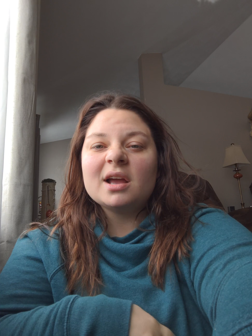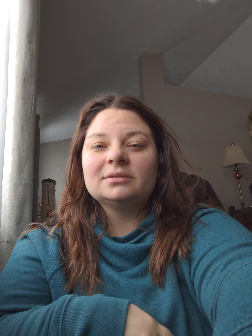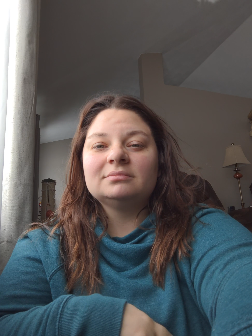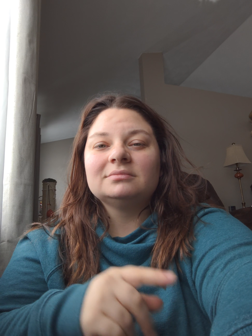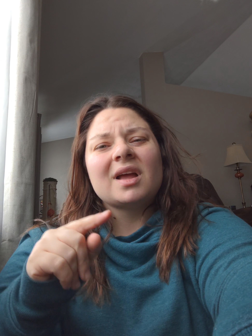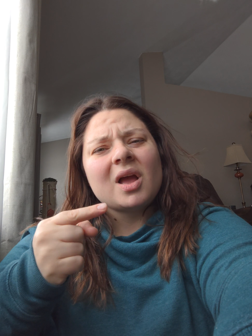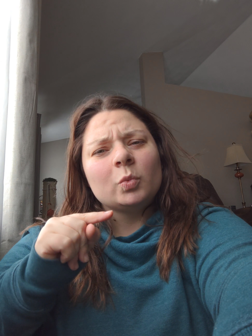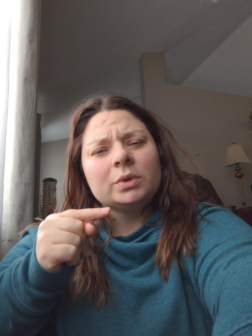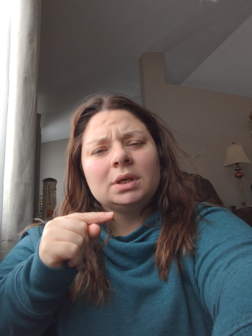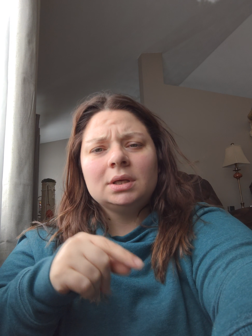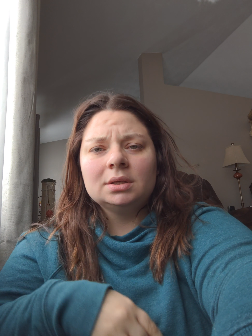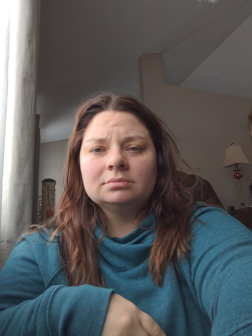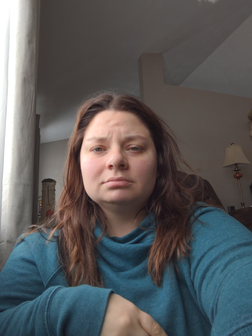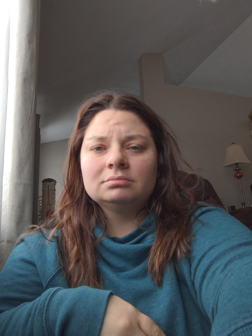owie